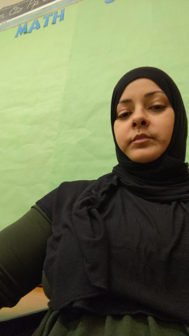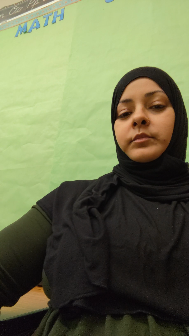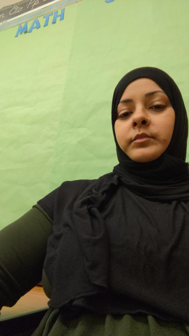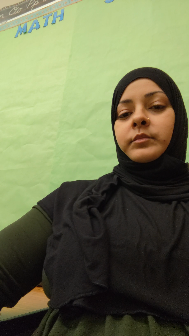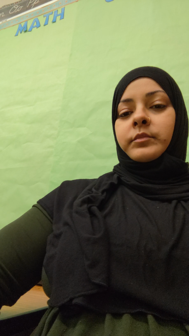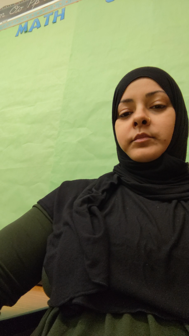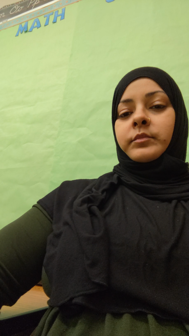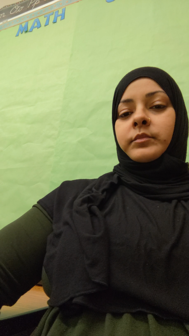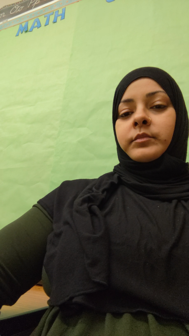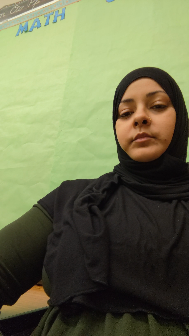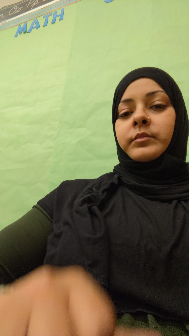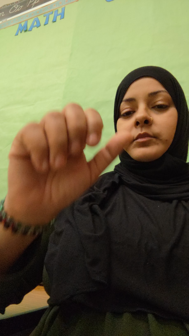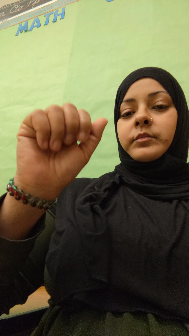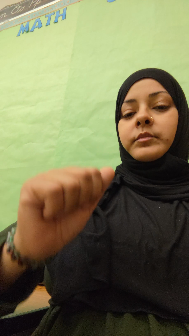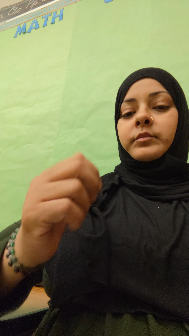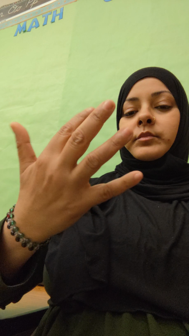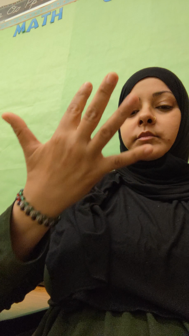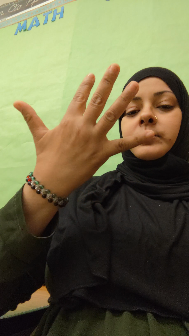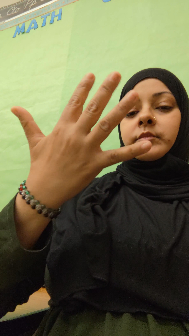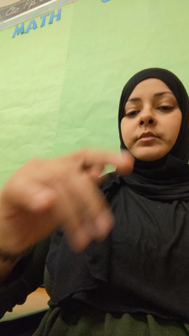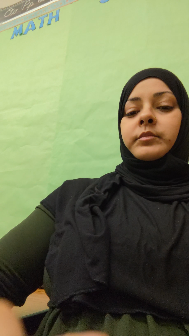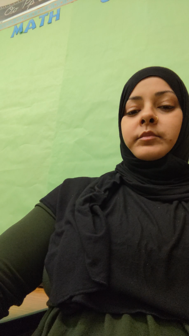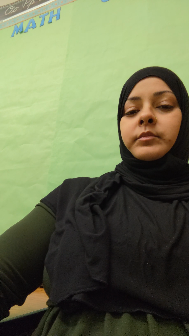gloves